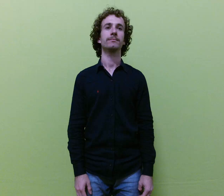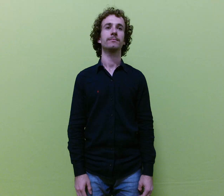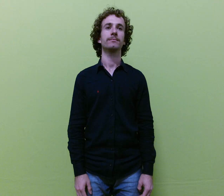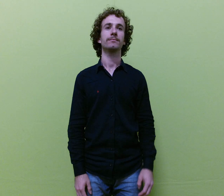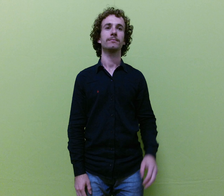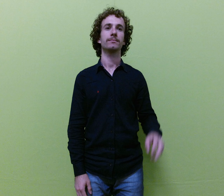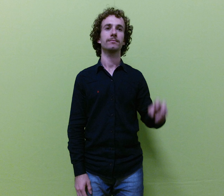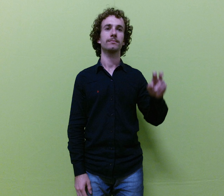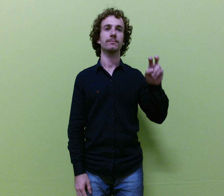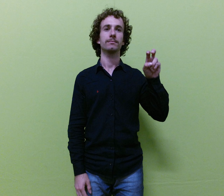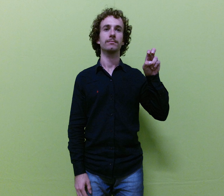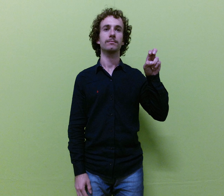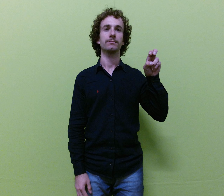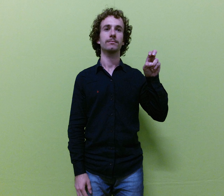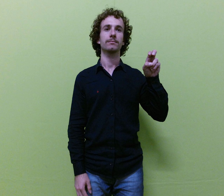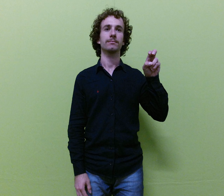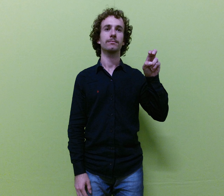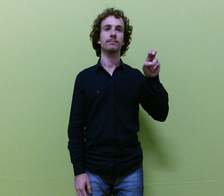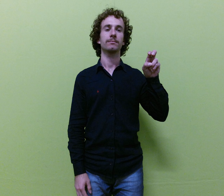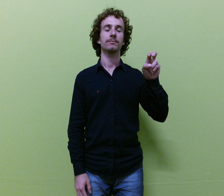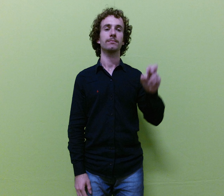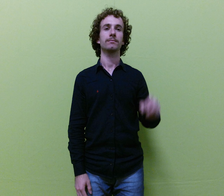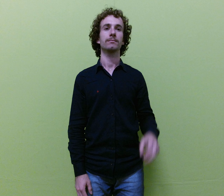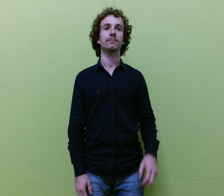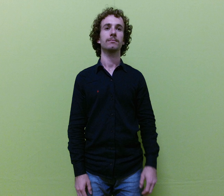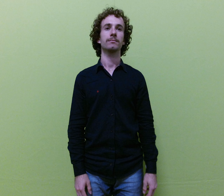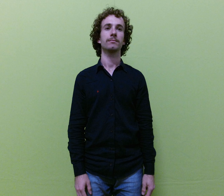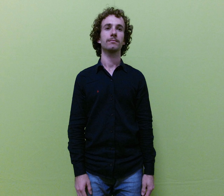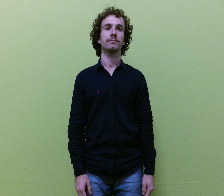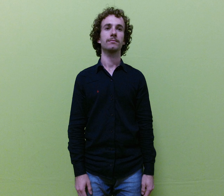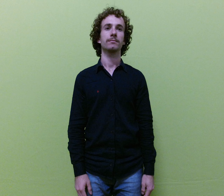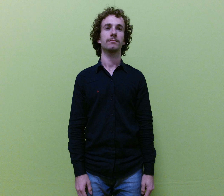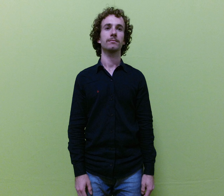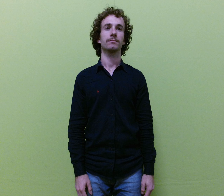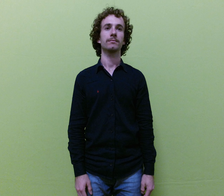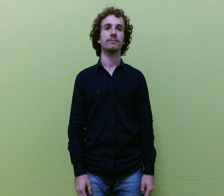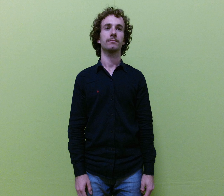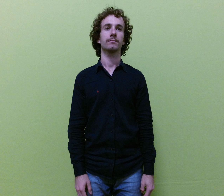cinco